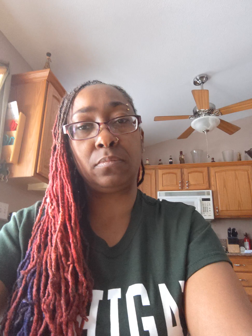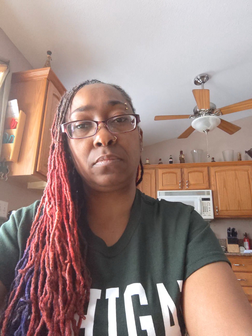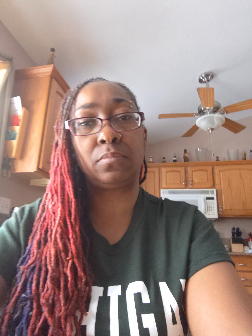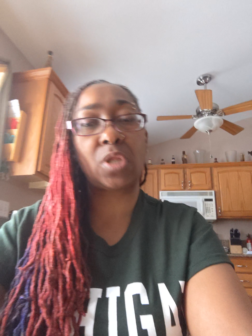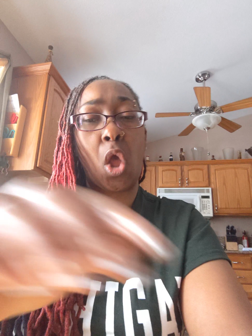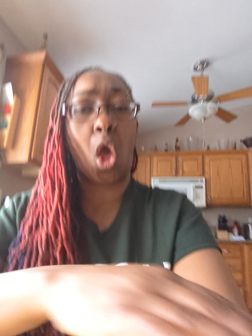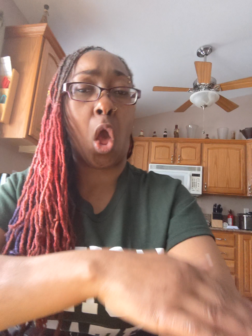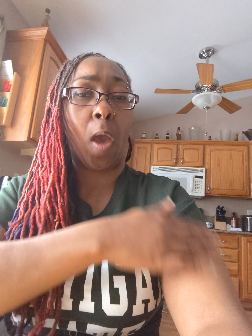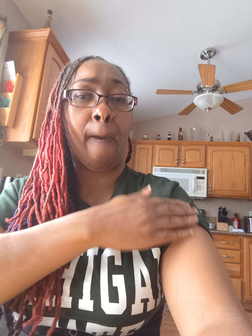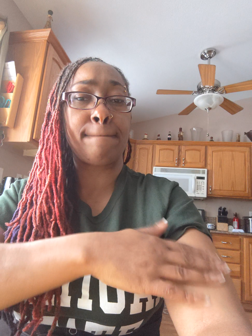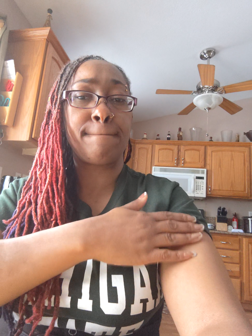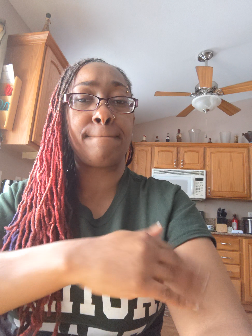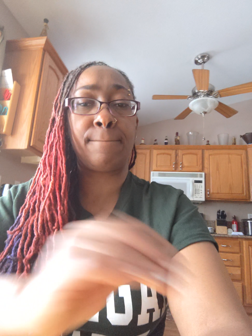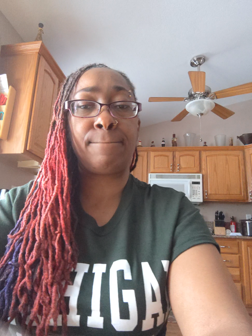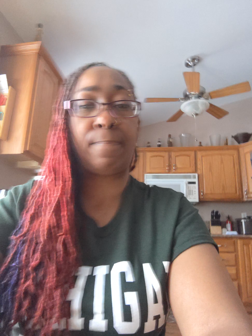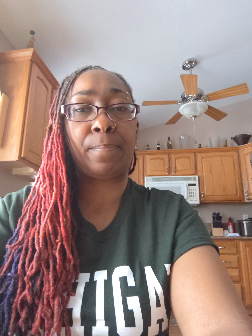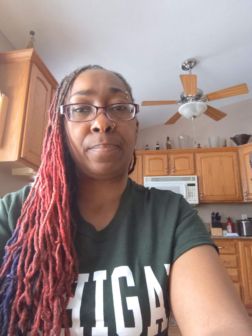arm